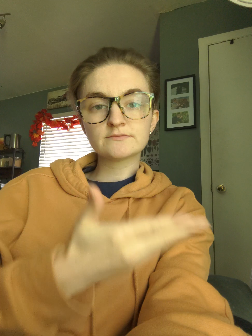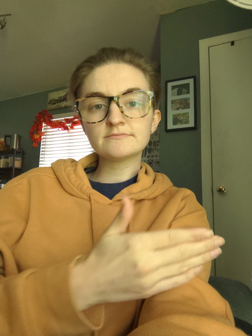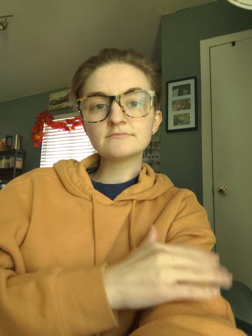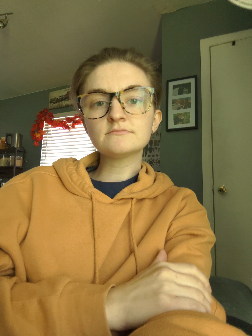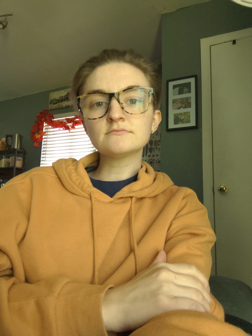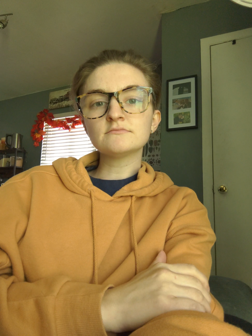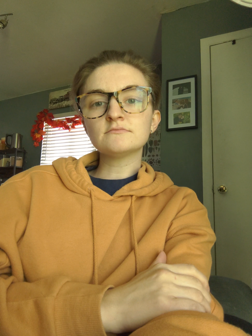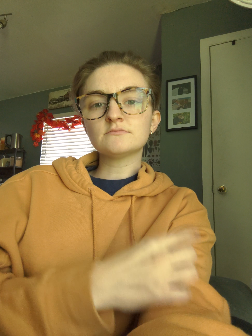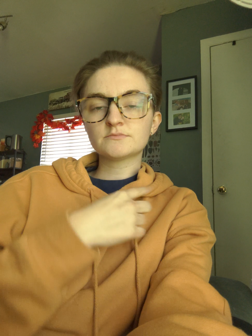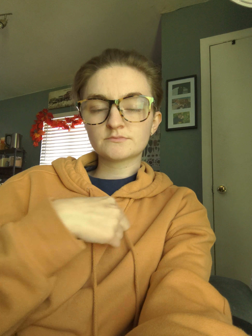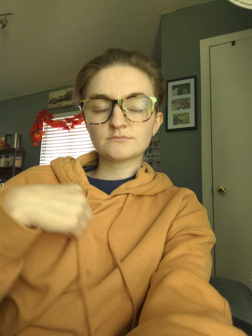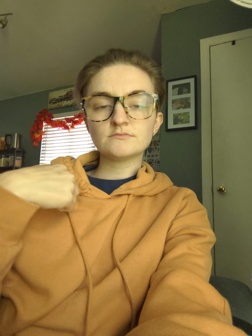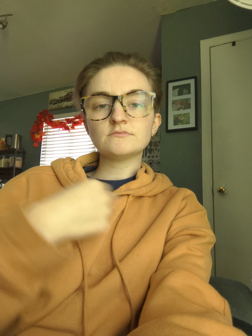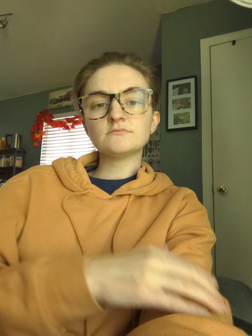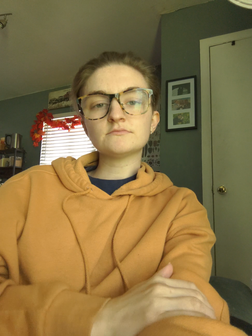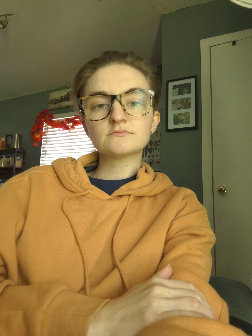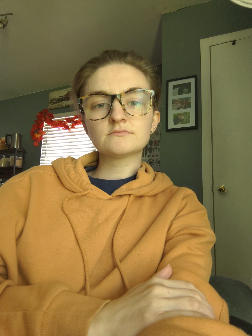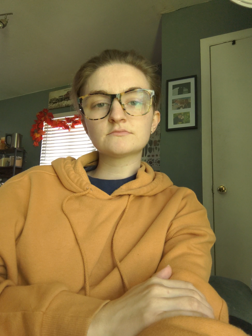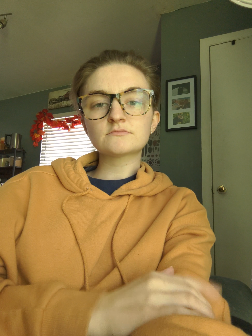bib